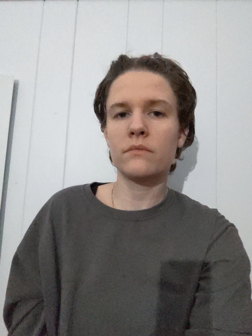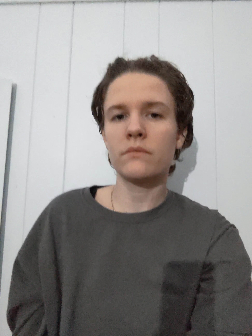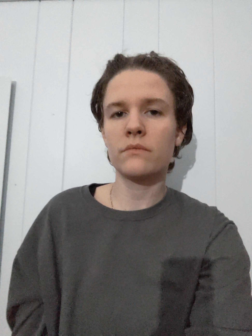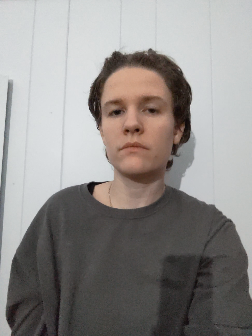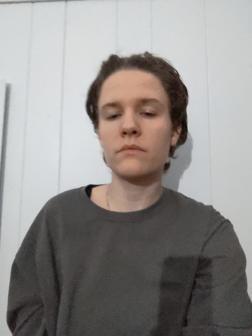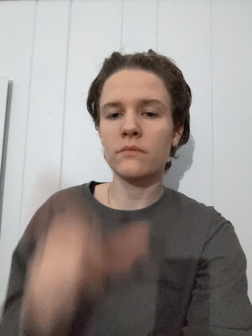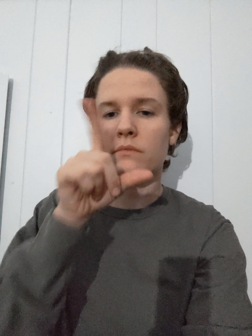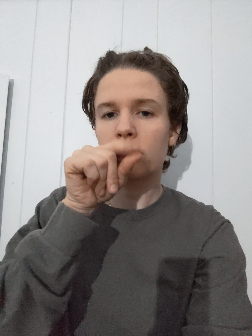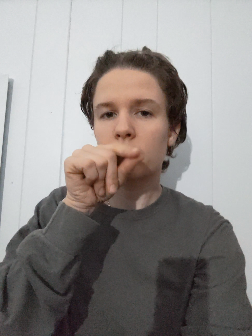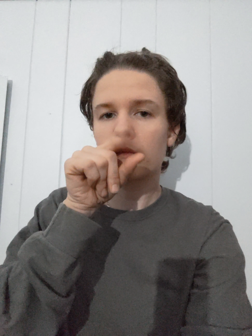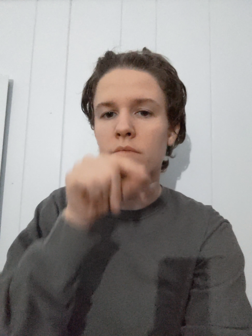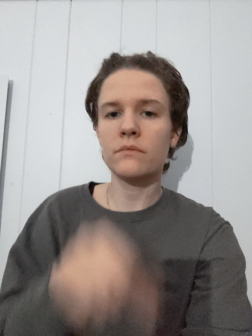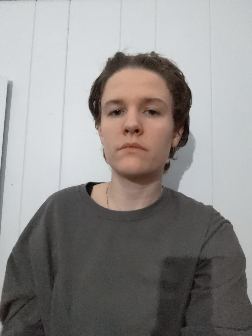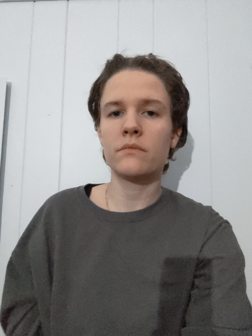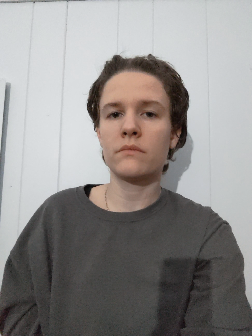bird